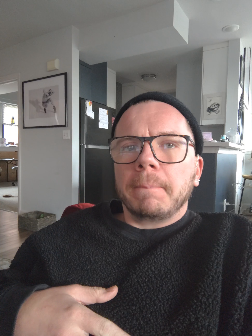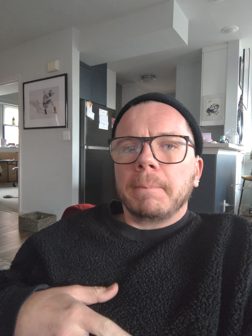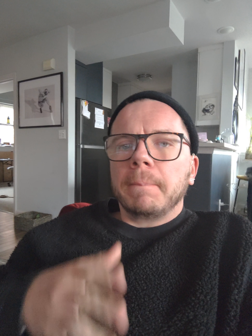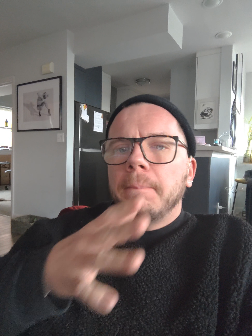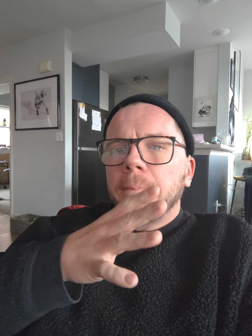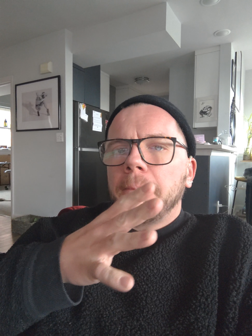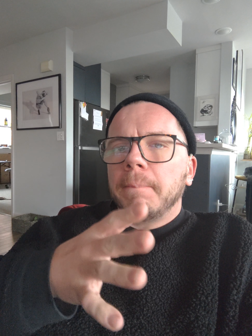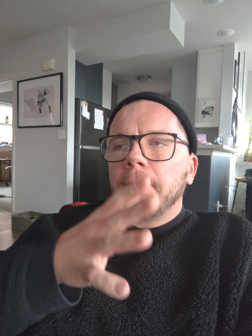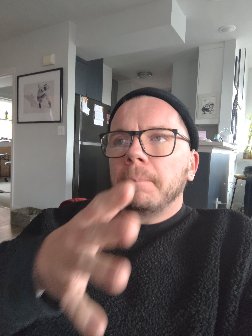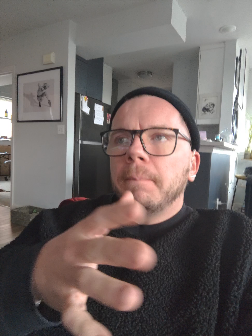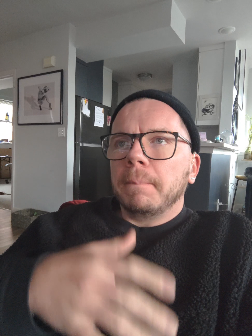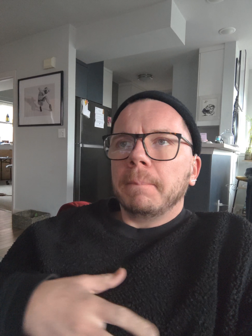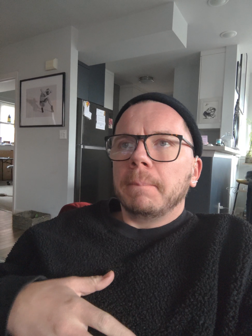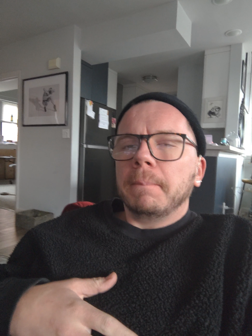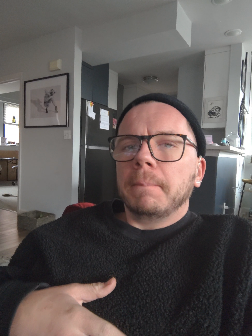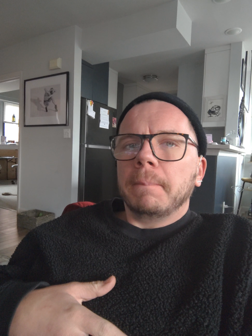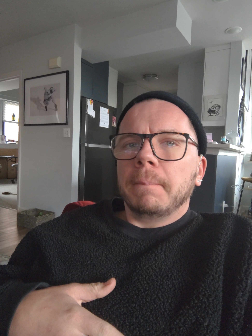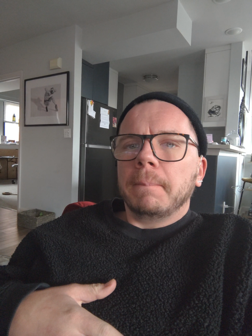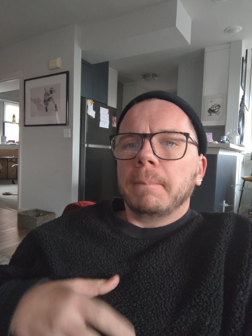grandma